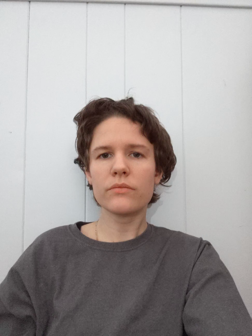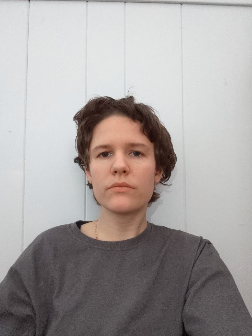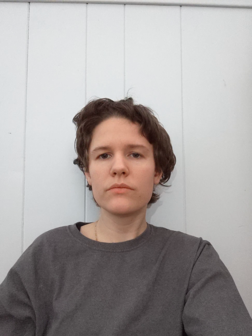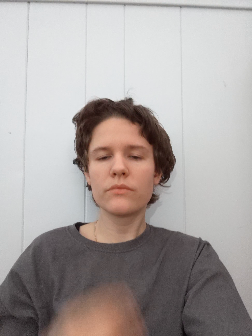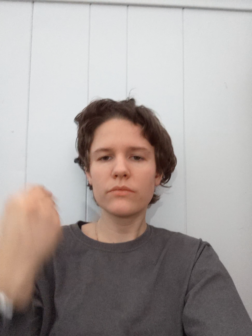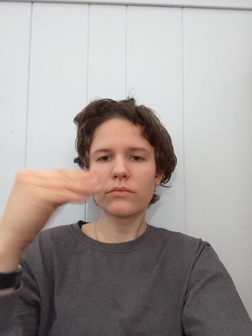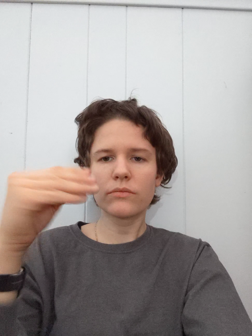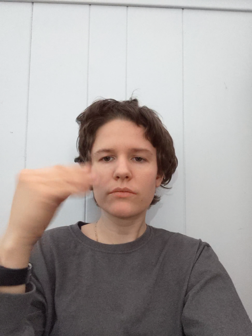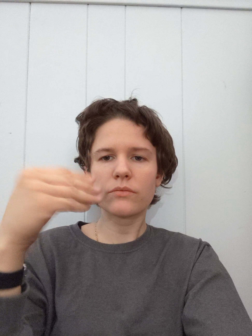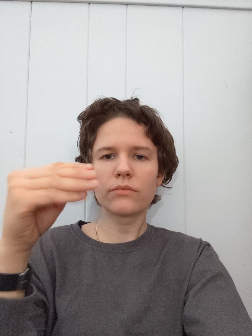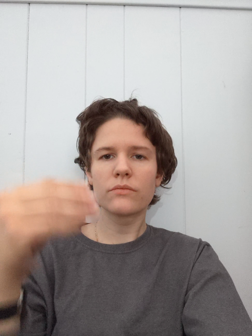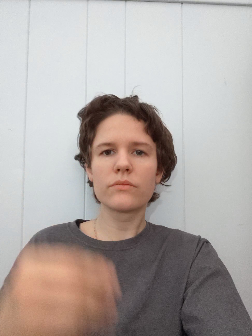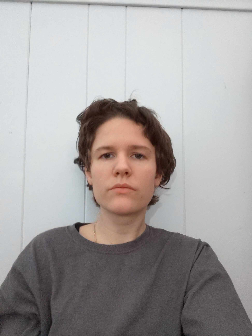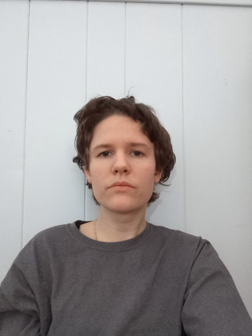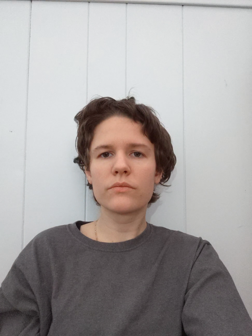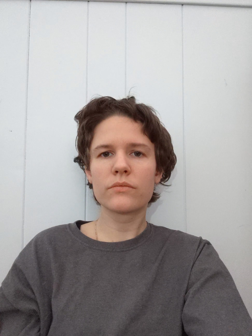store